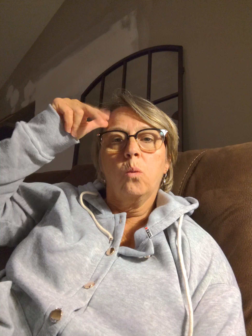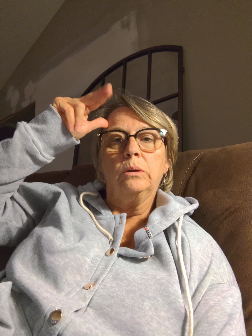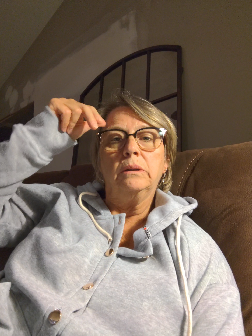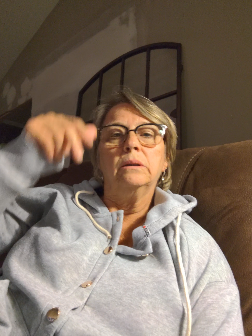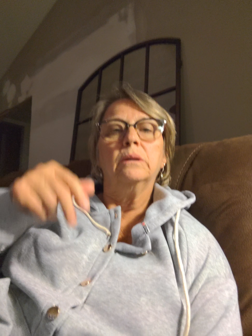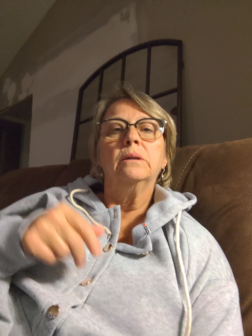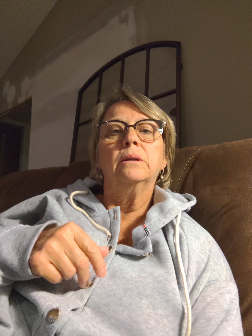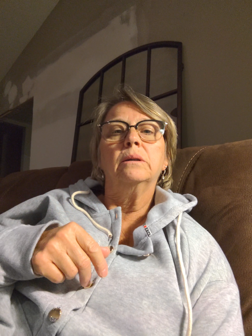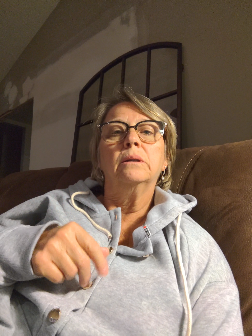horse